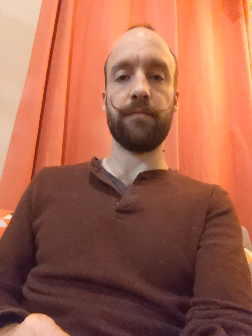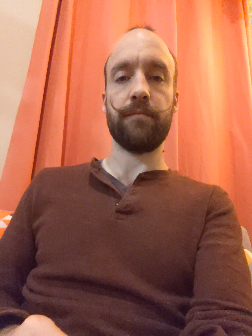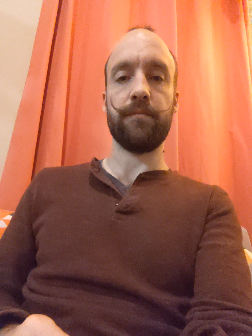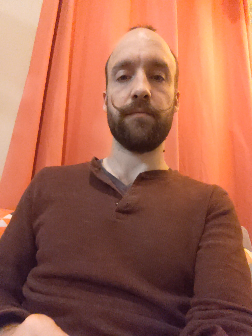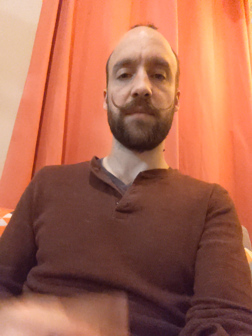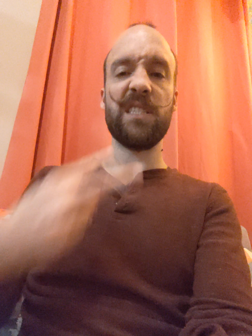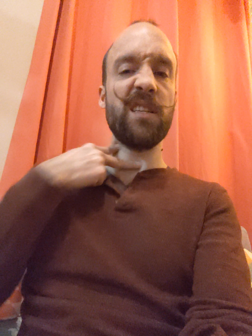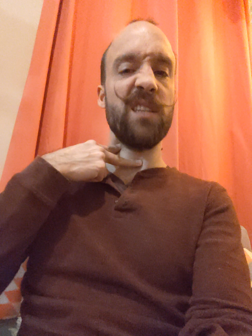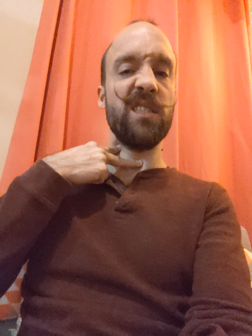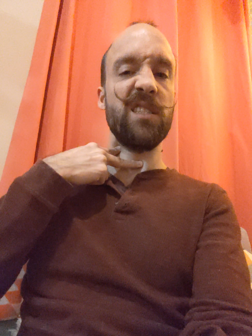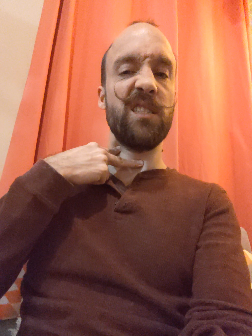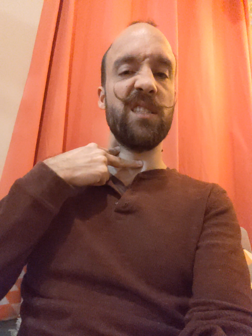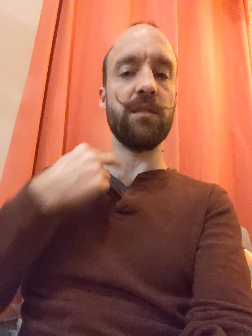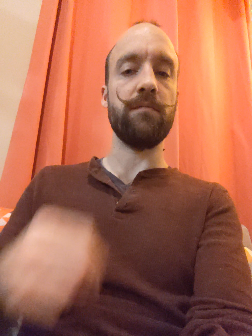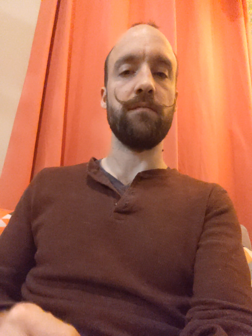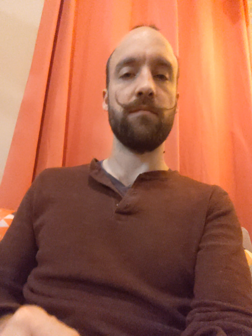stuck